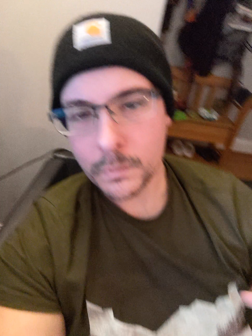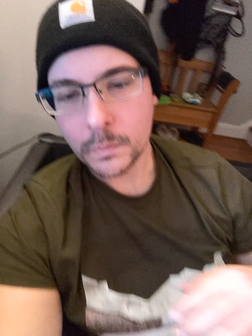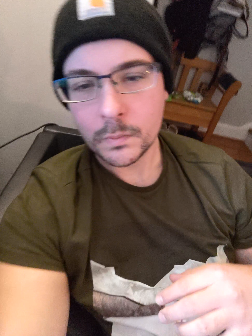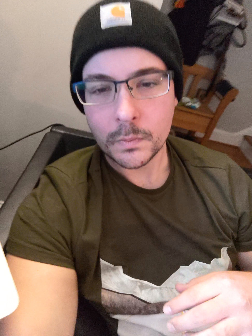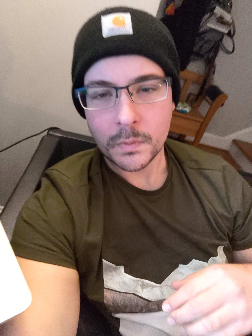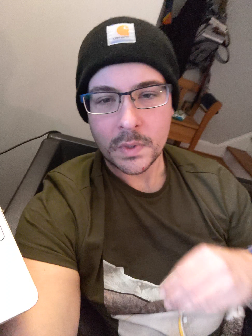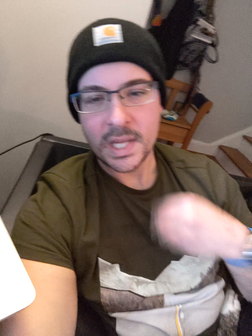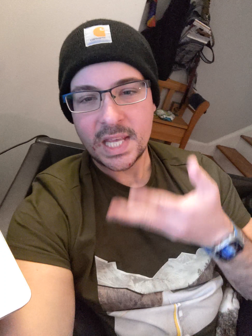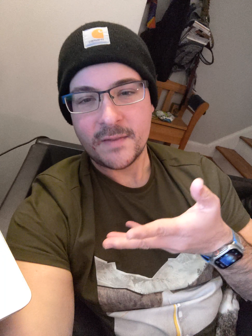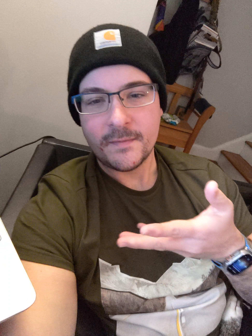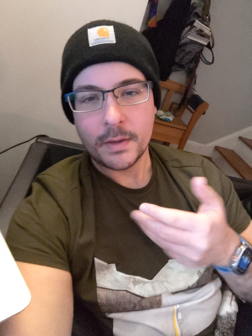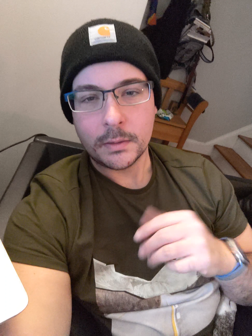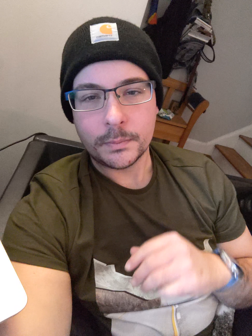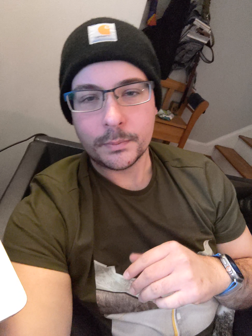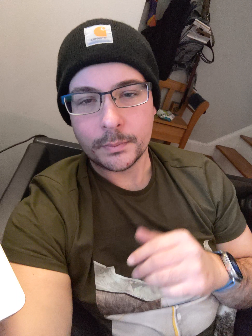give